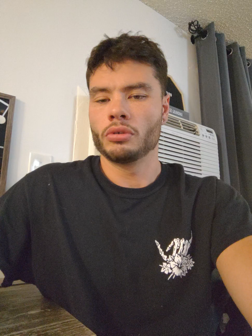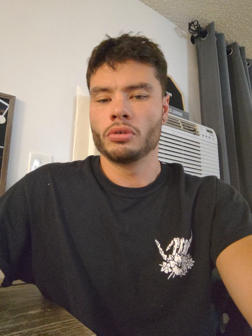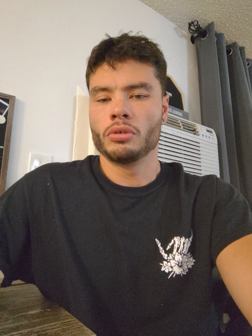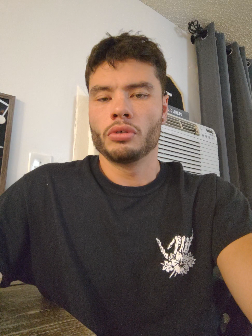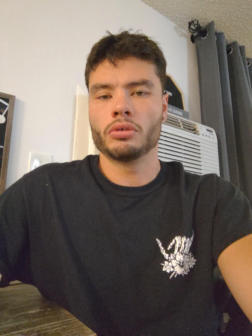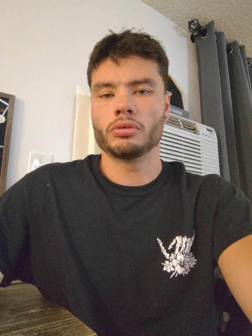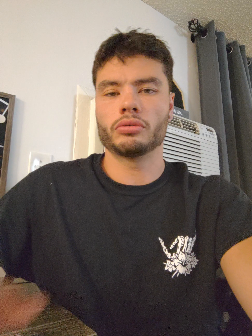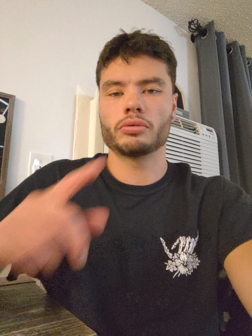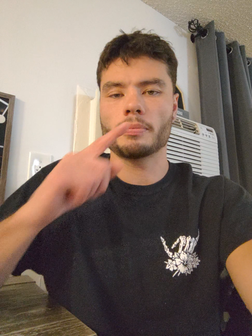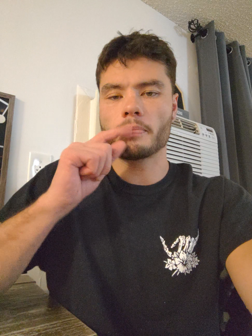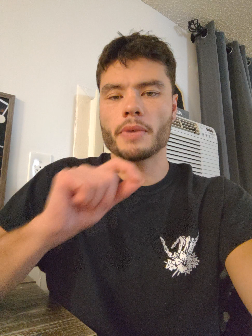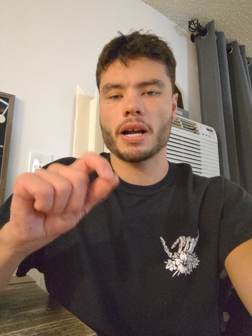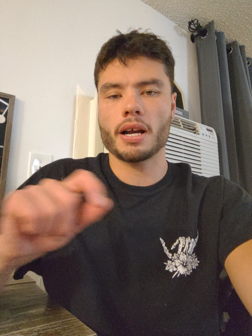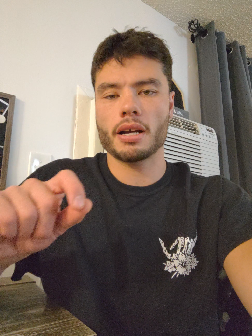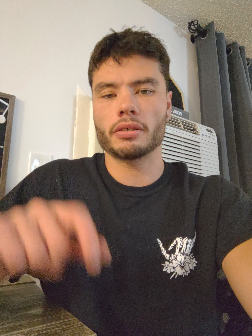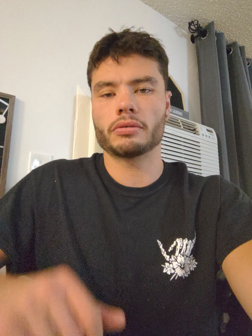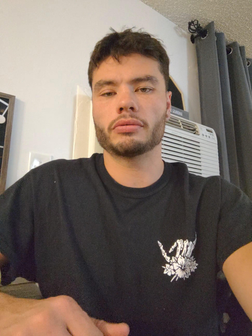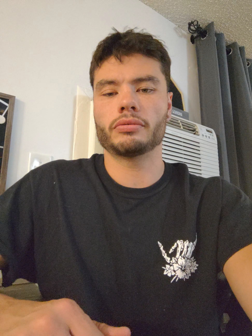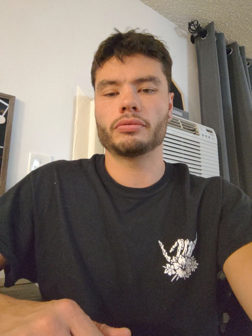pen